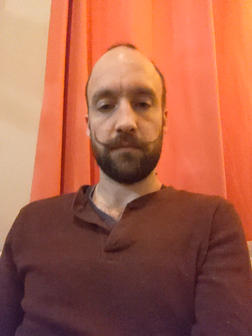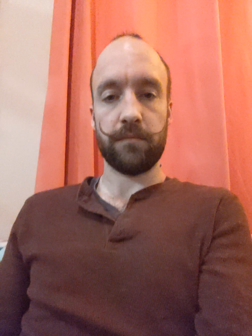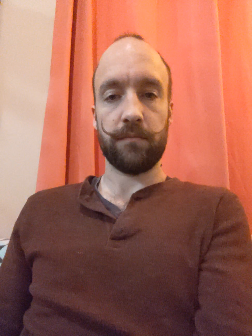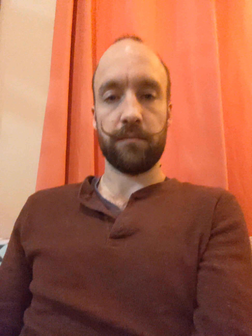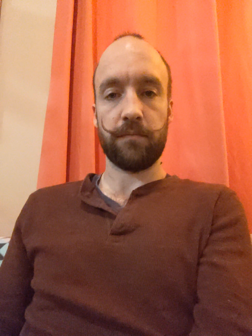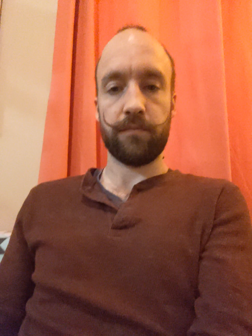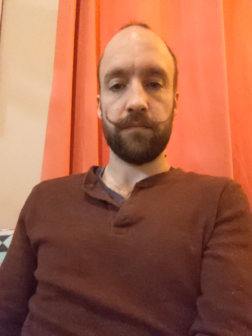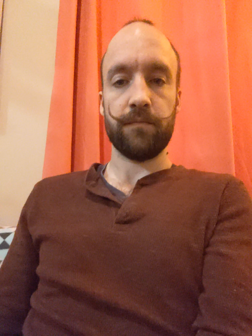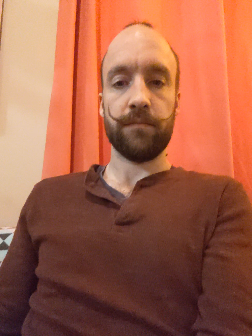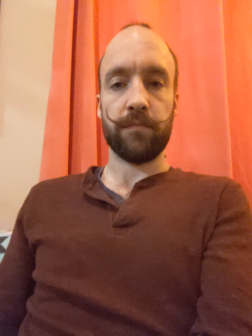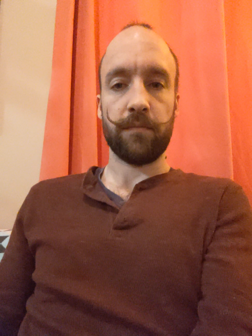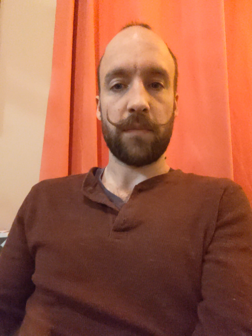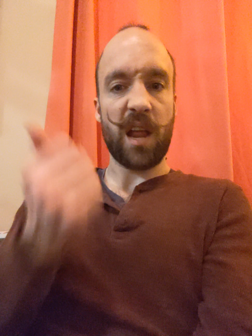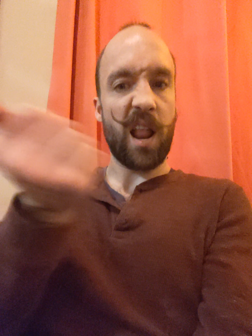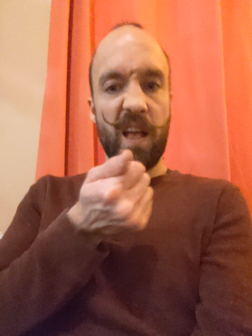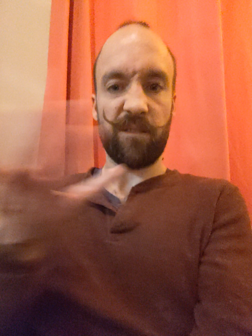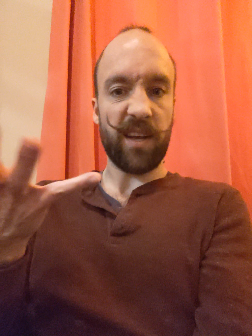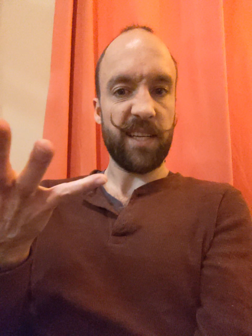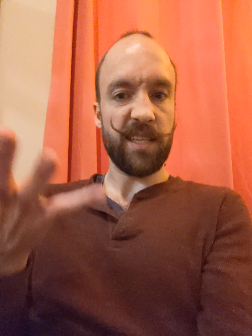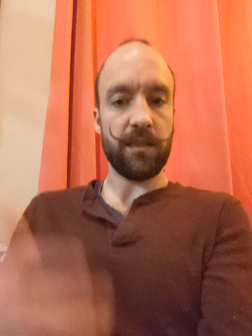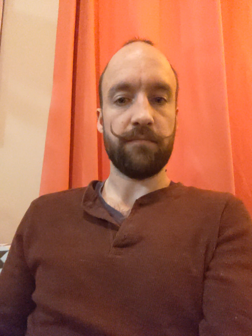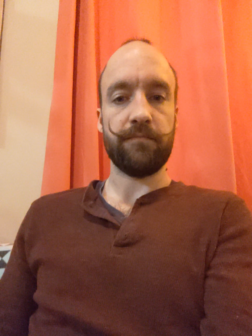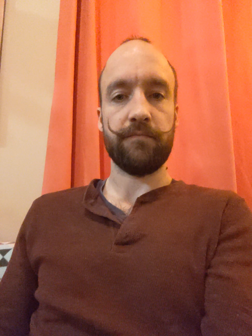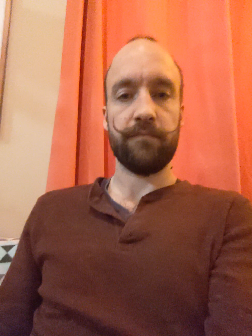every